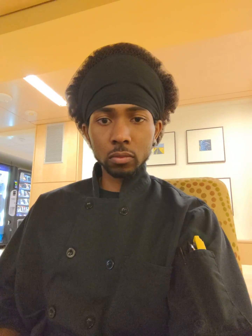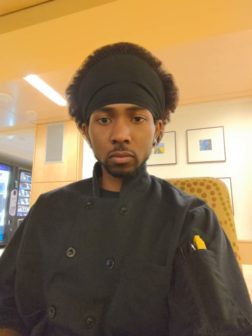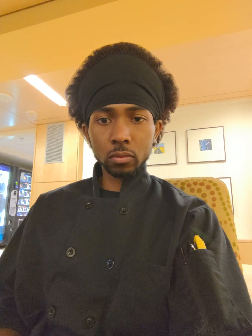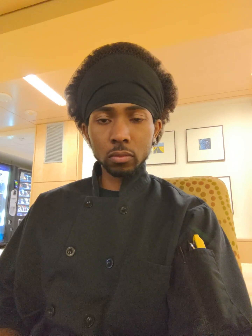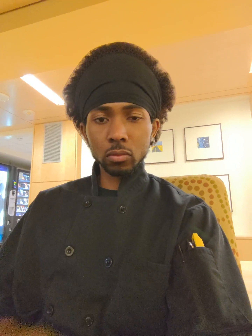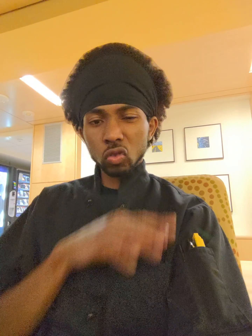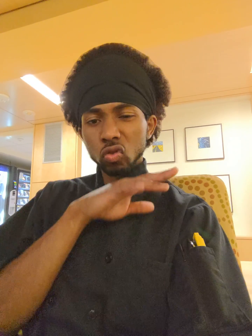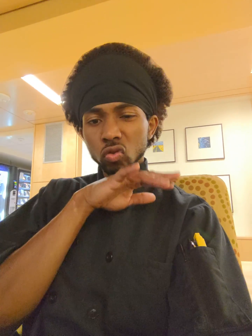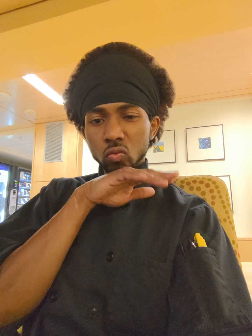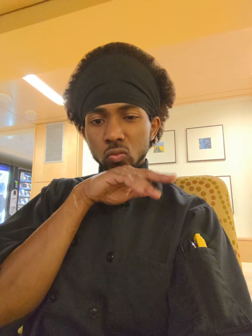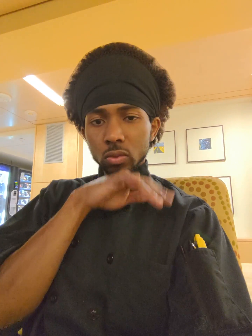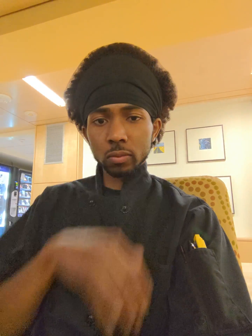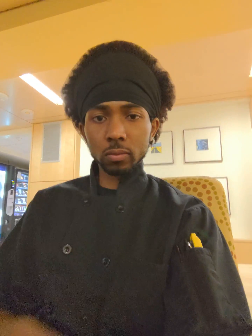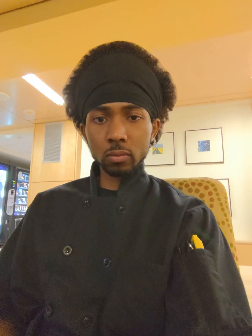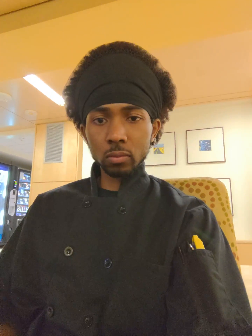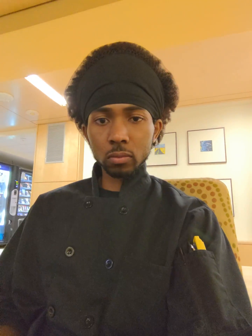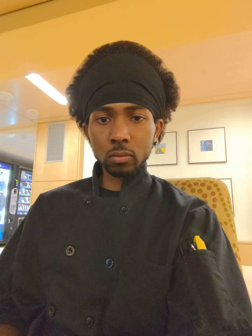naughty